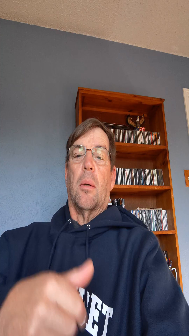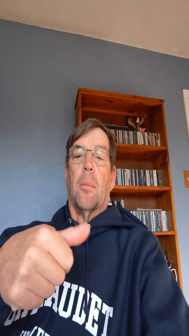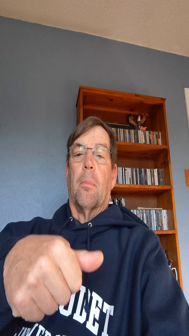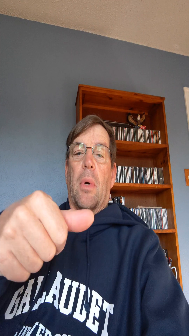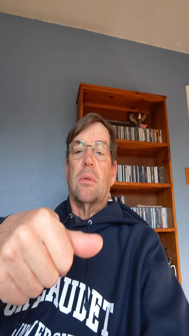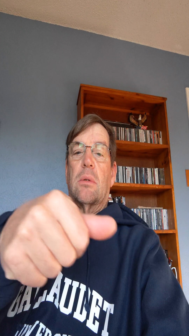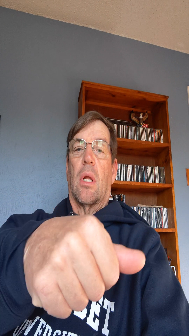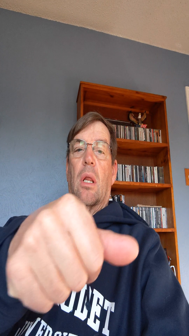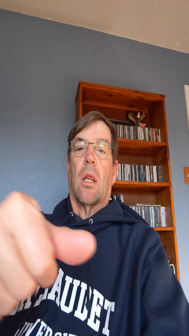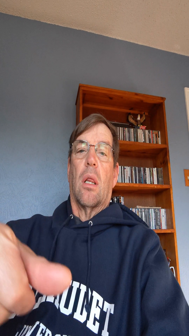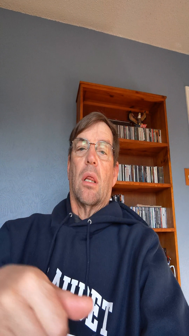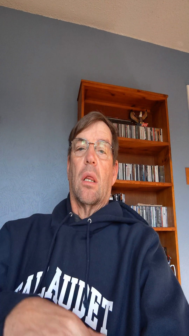puzzle